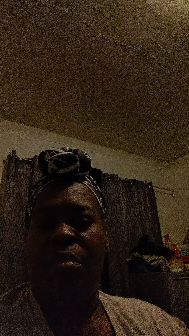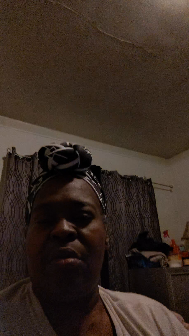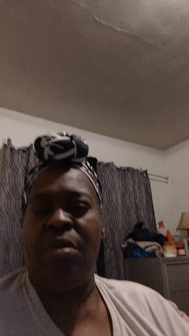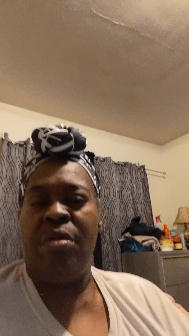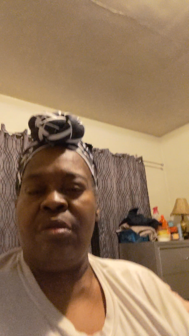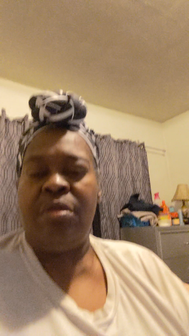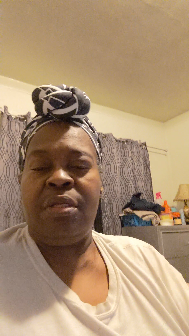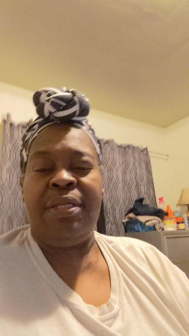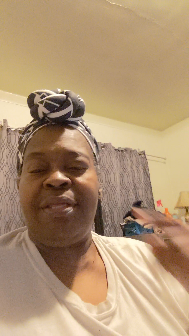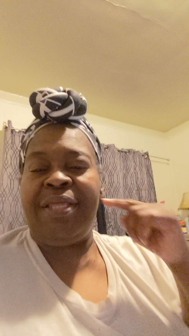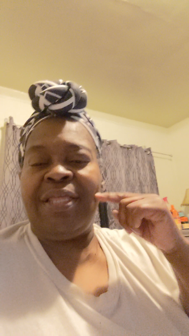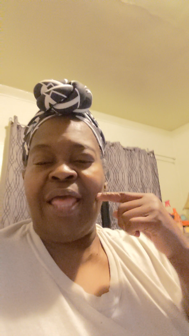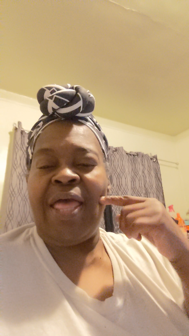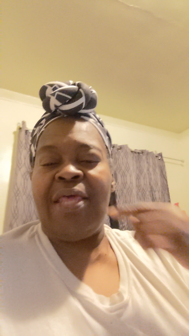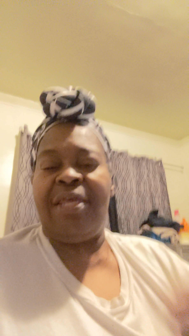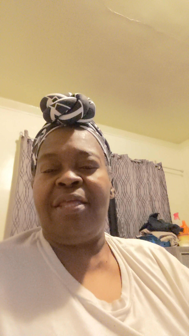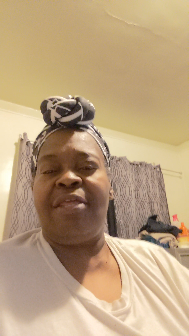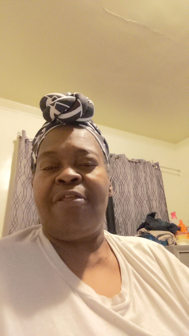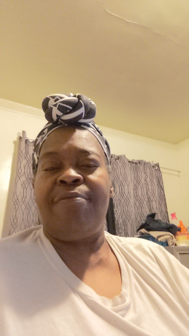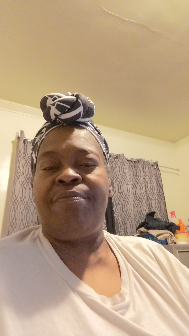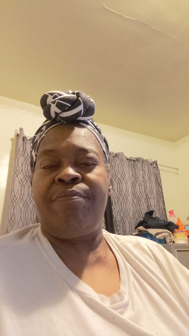candy